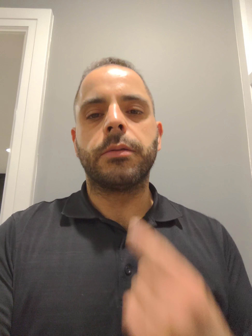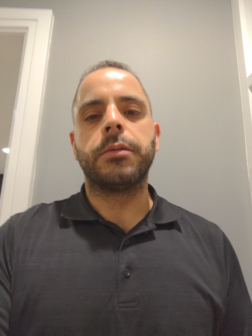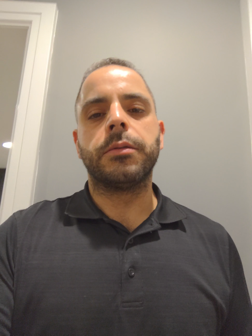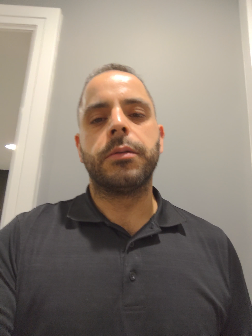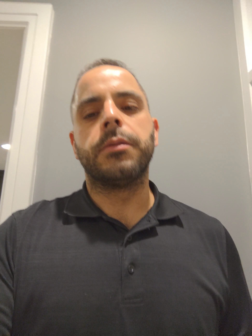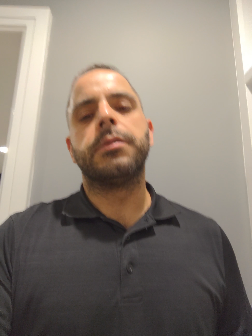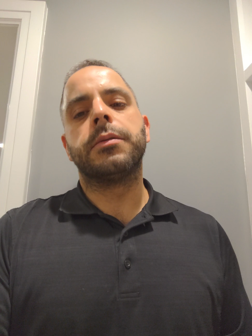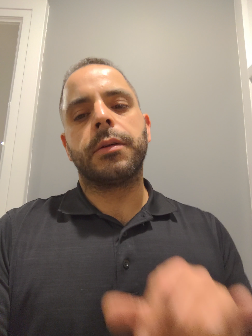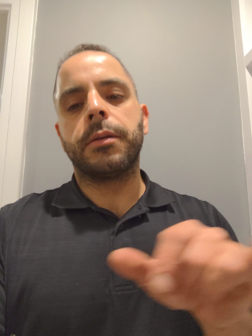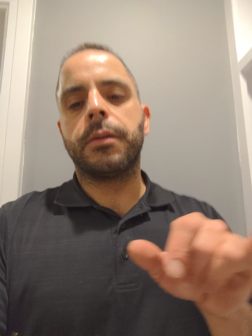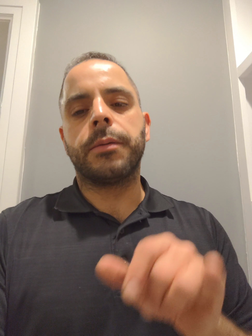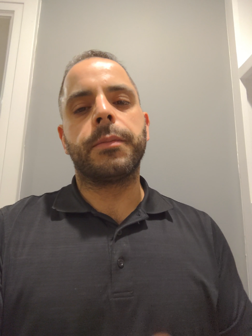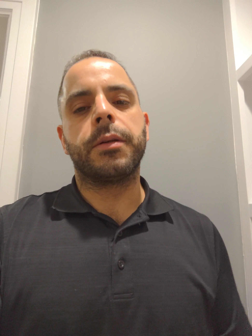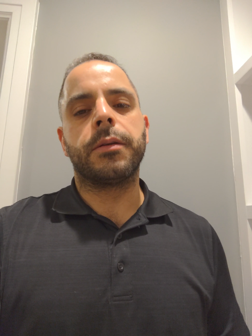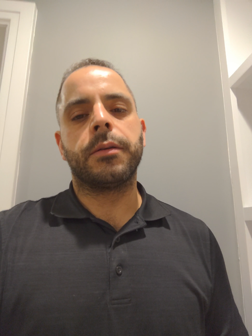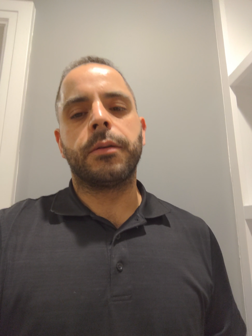same